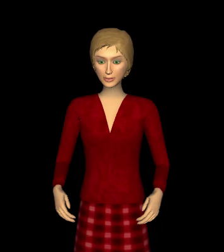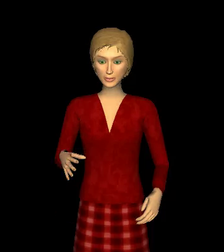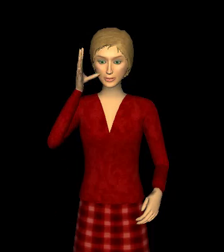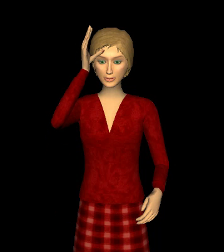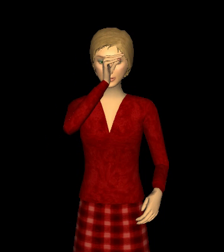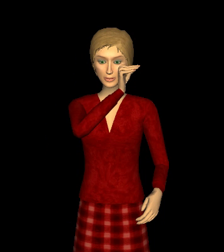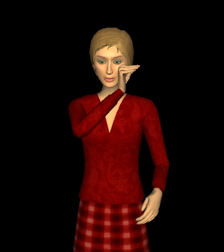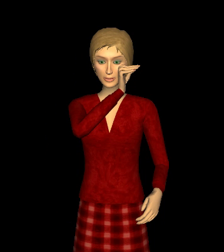ينسى